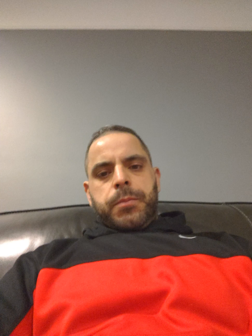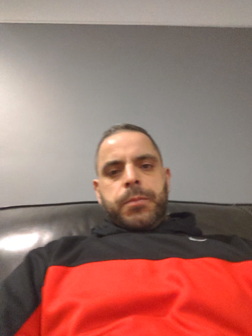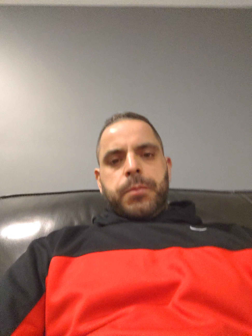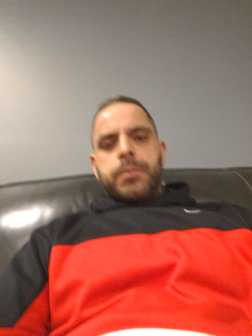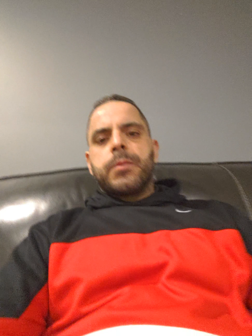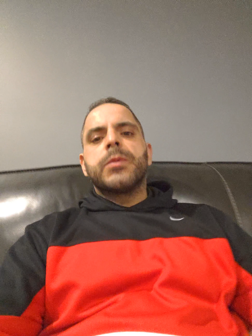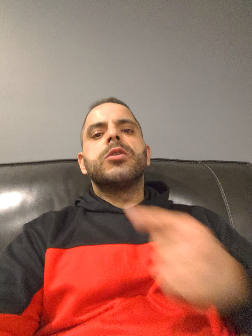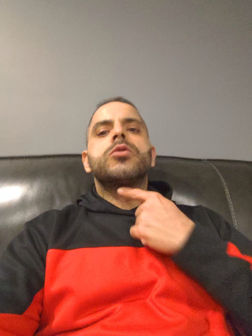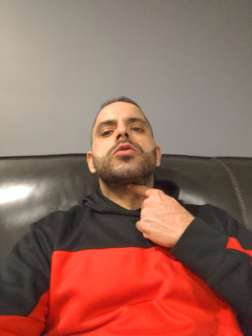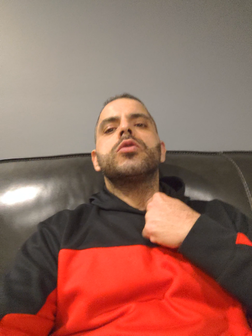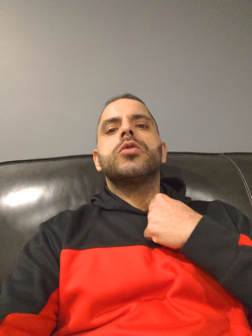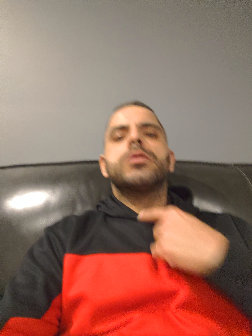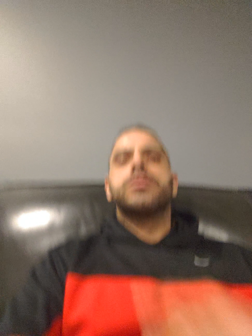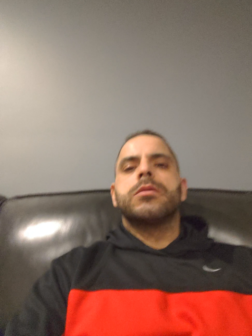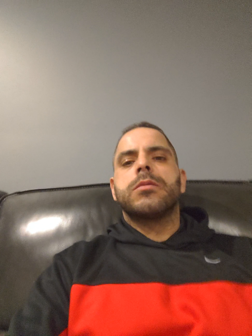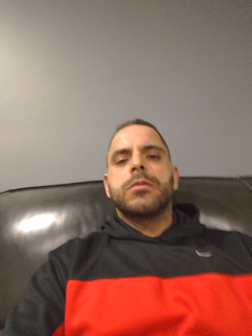thirsty